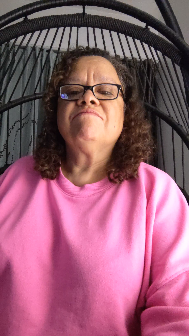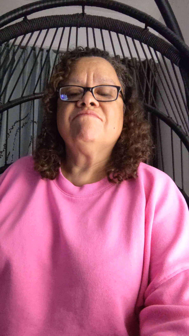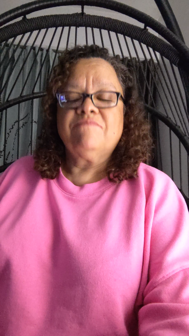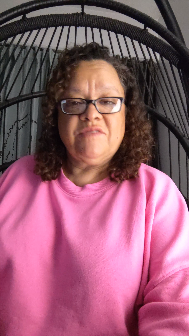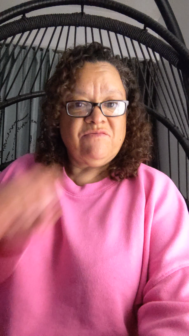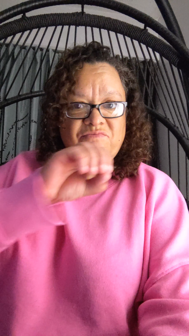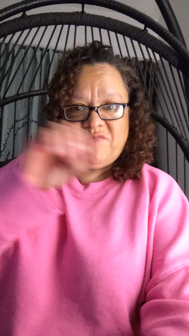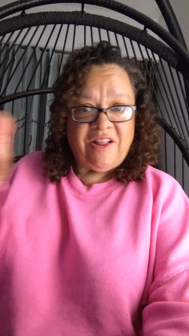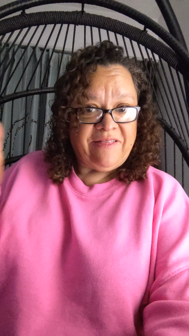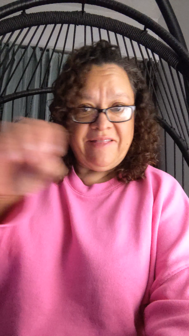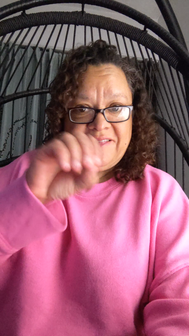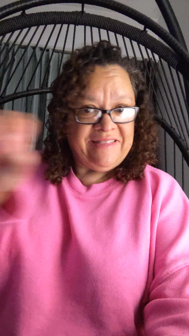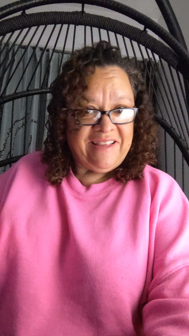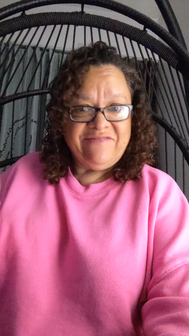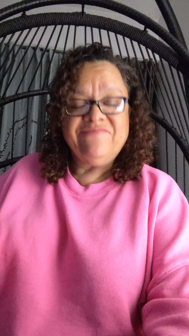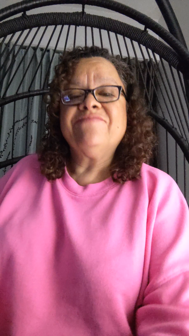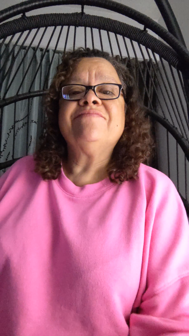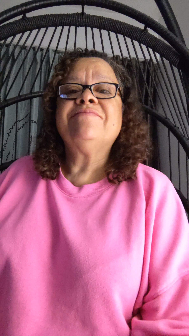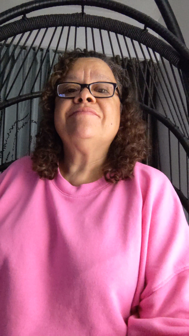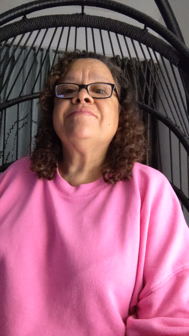none